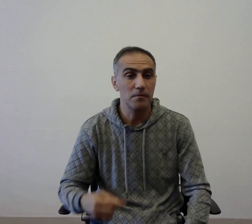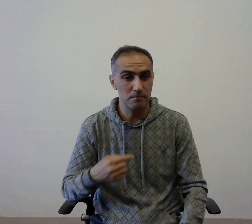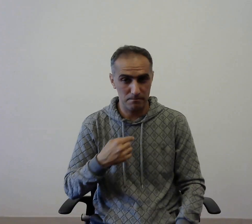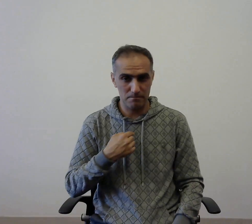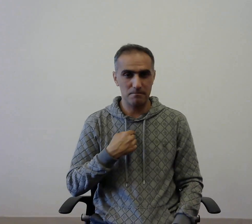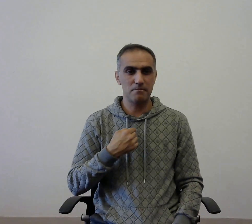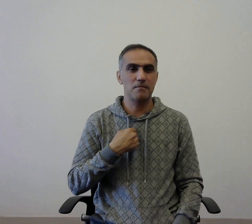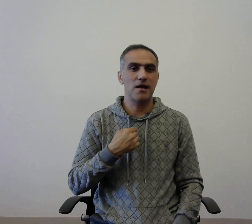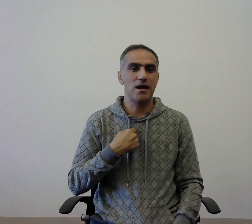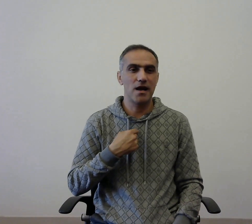mən